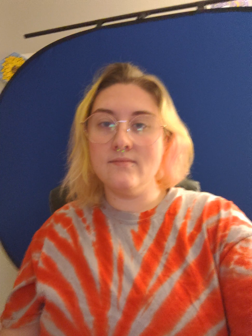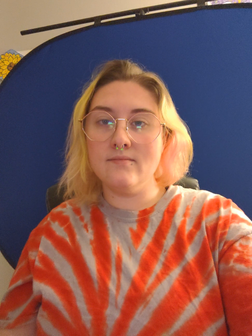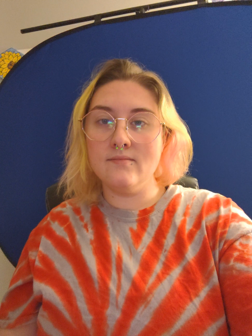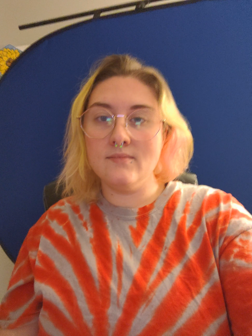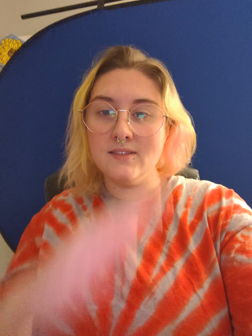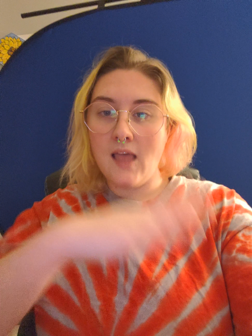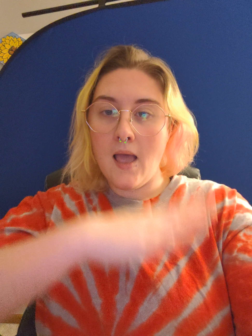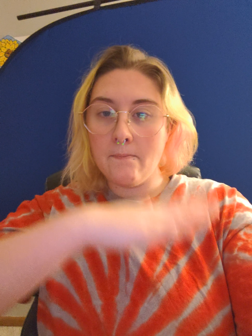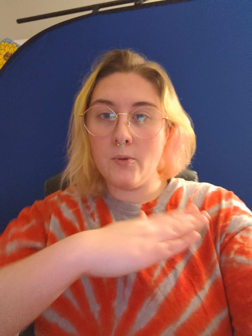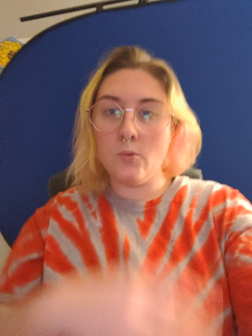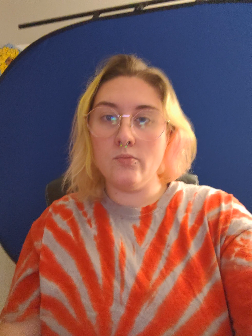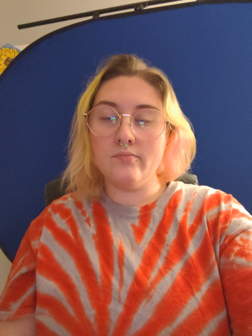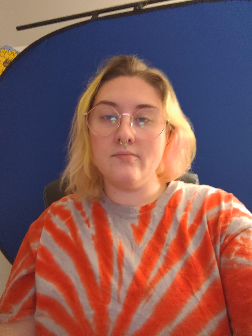table